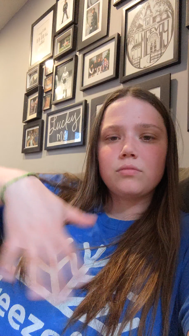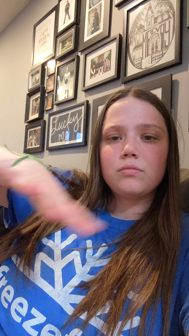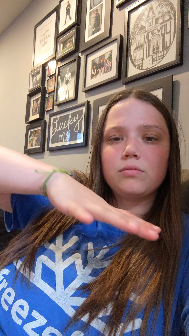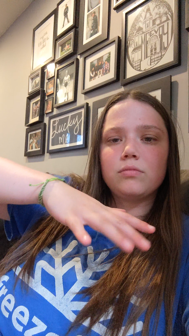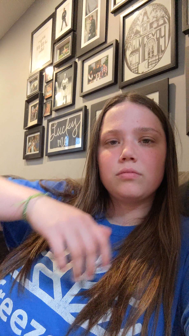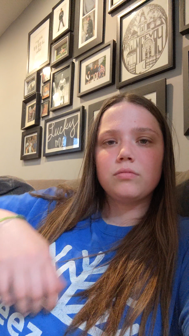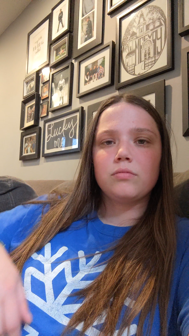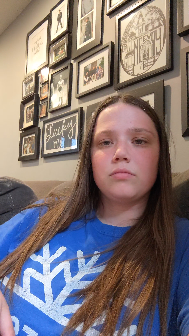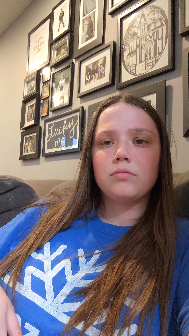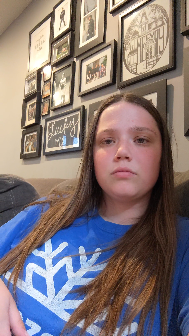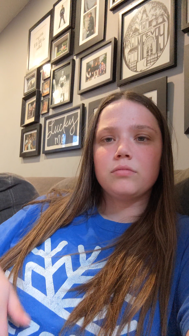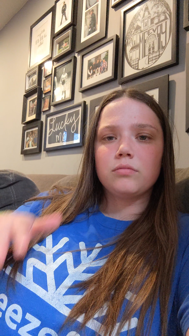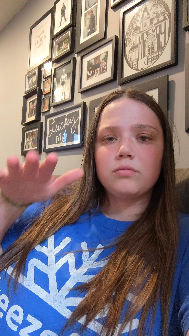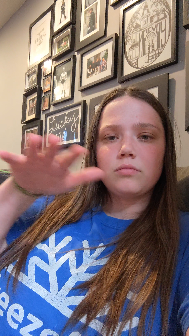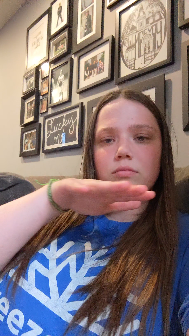full